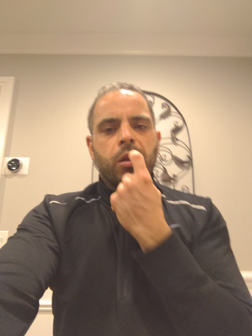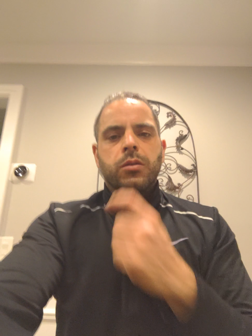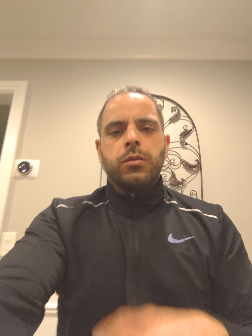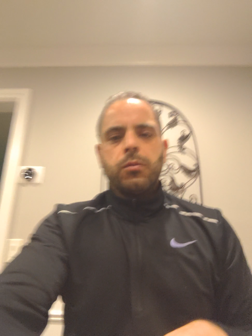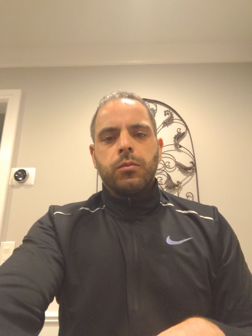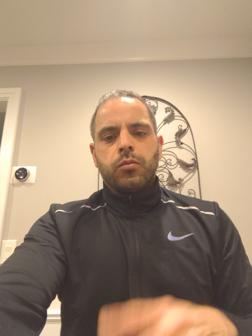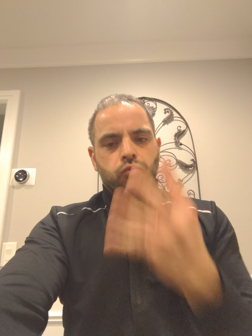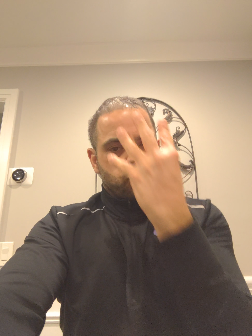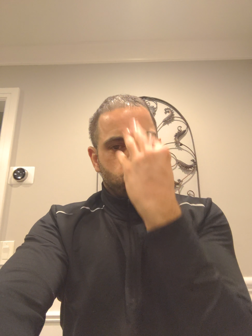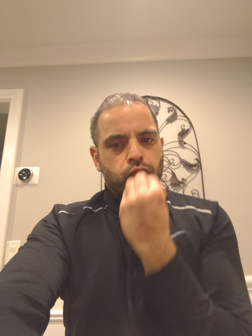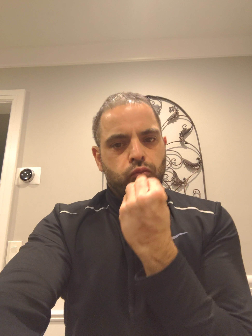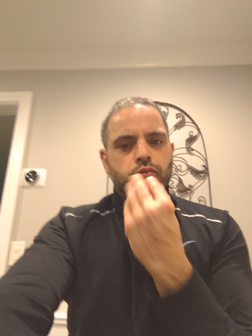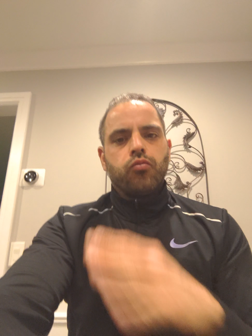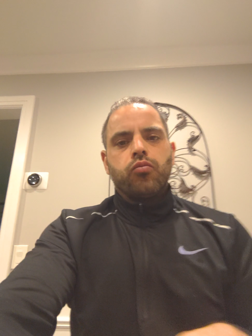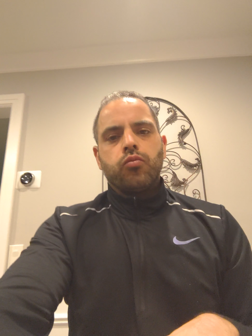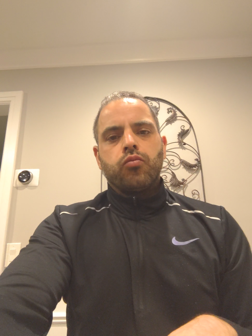sleep